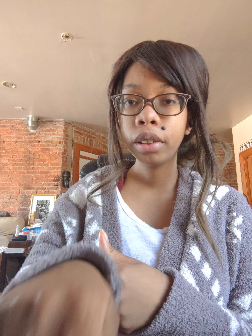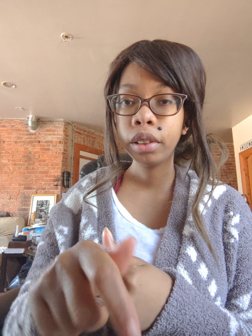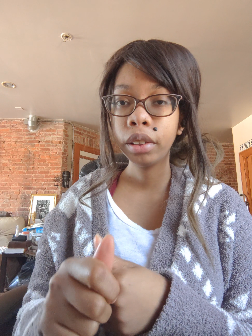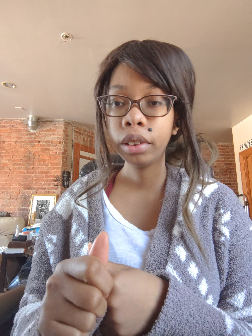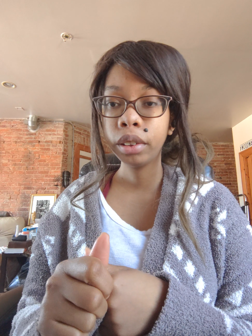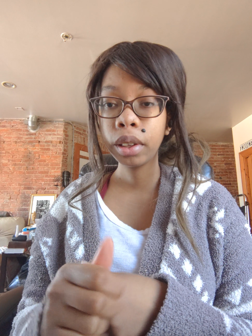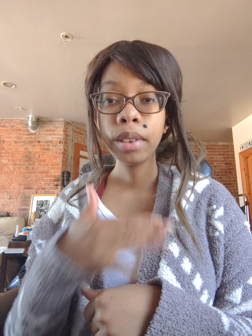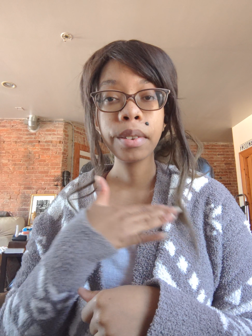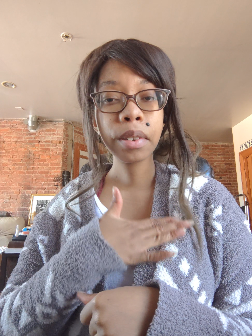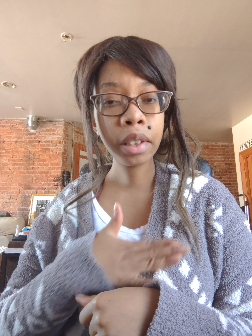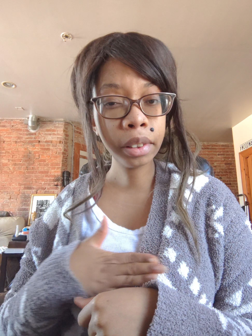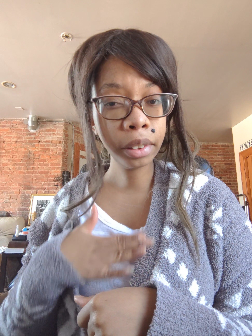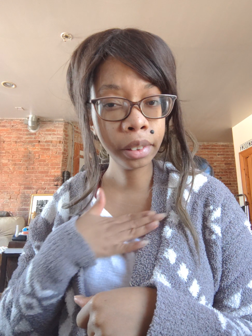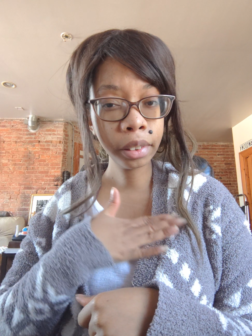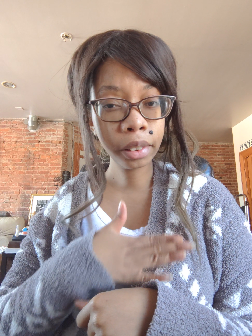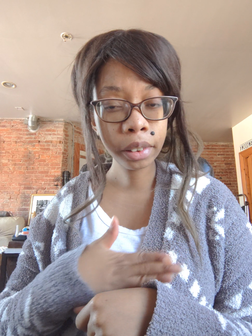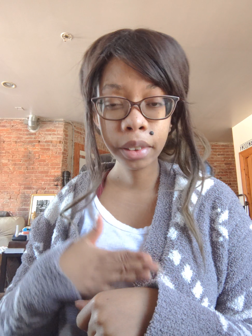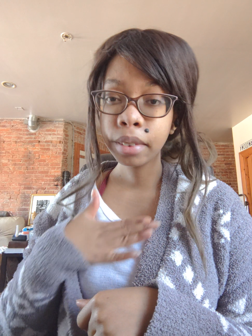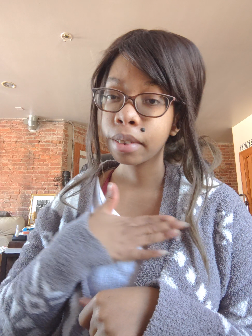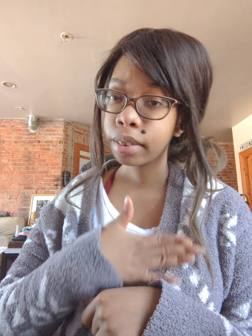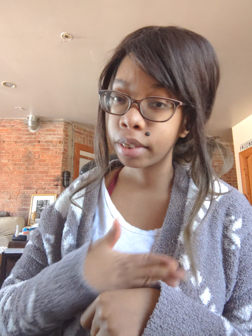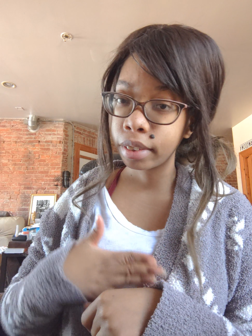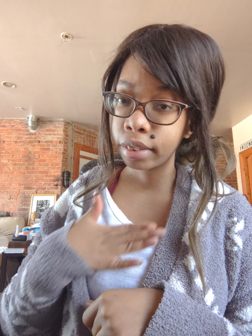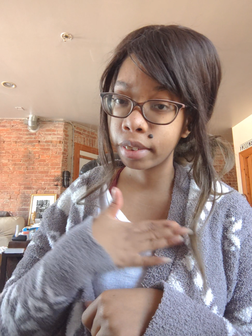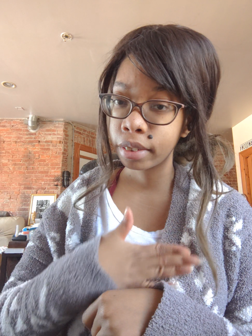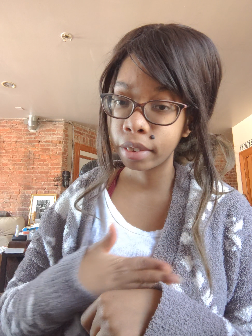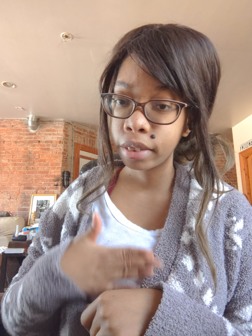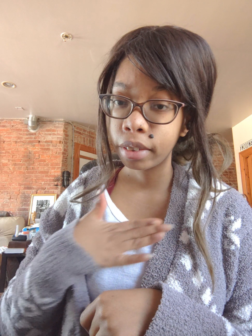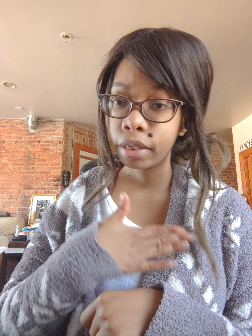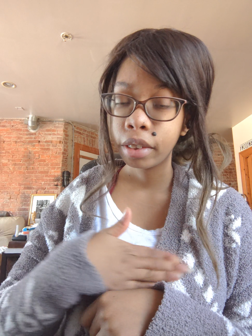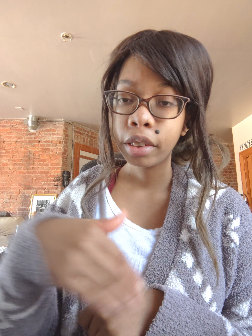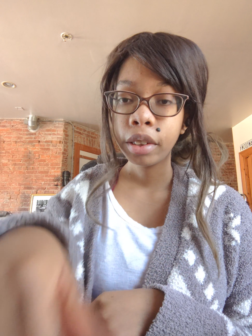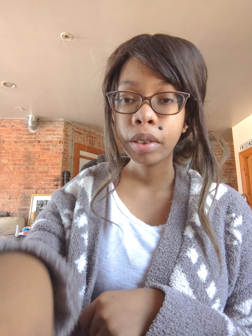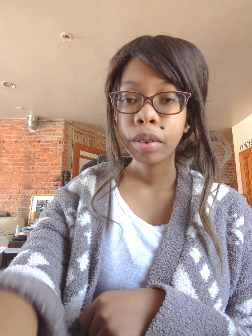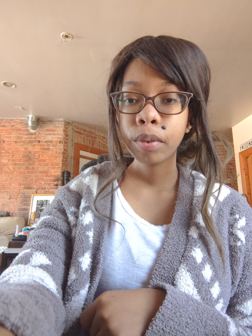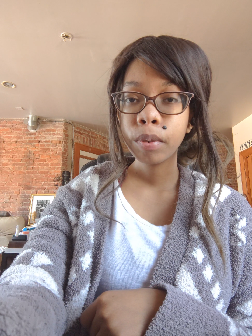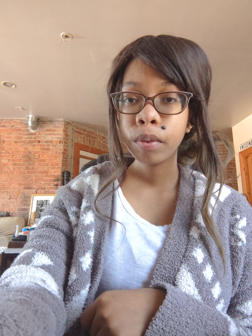please